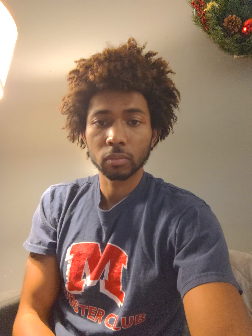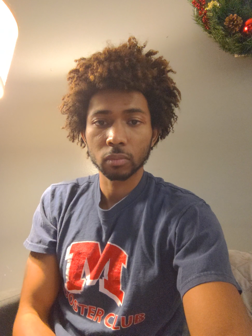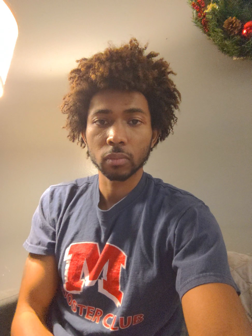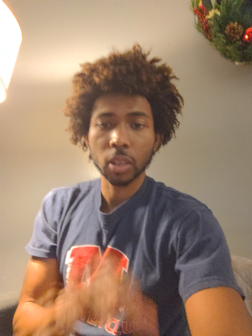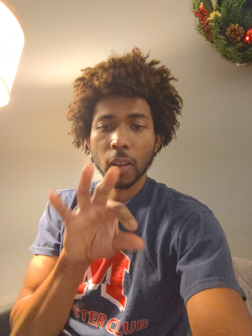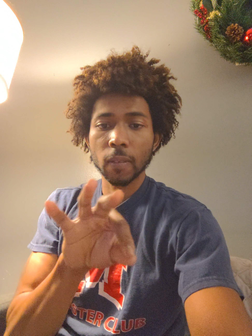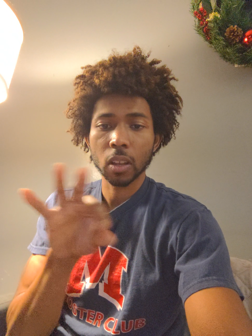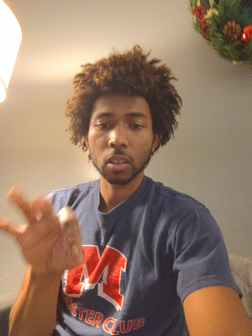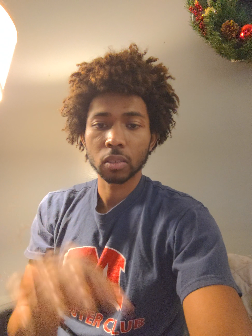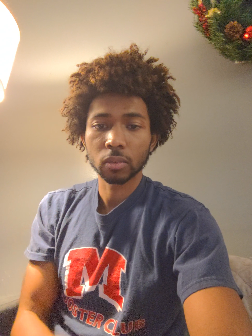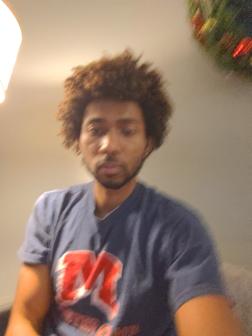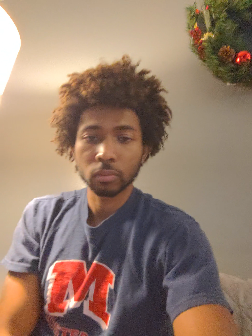french fries